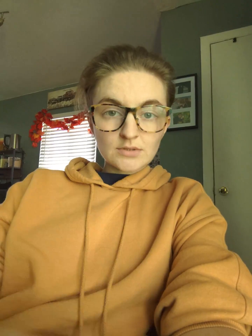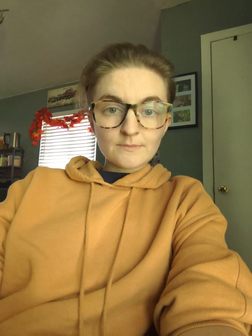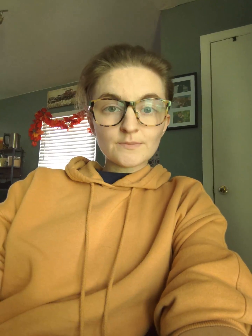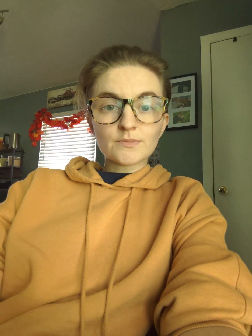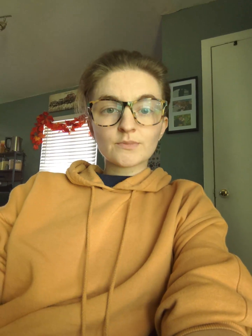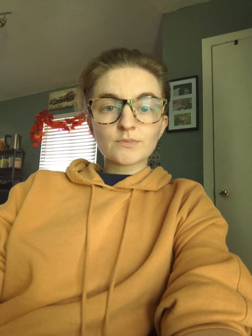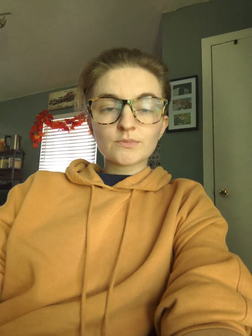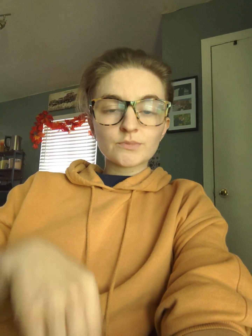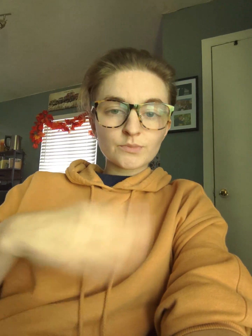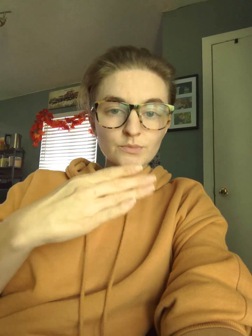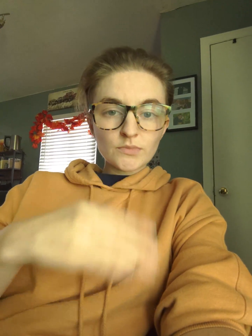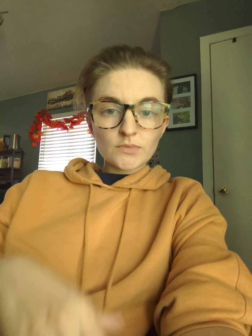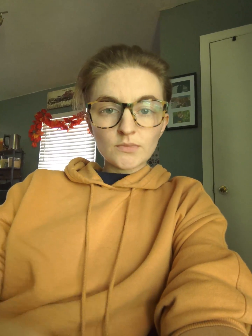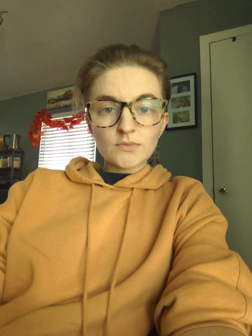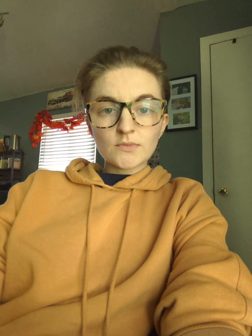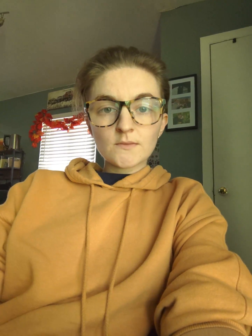kick